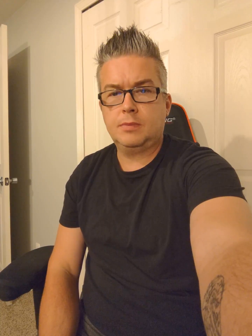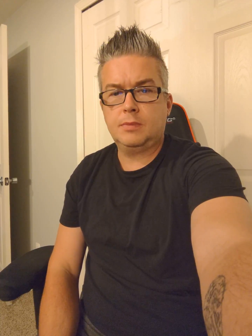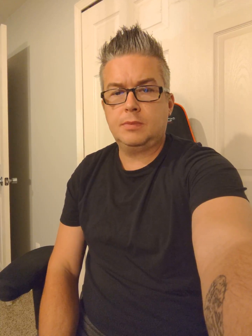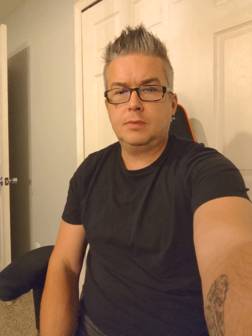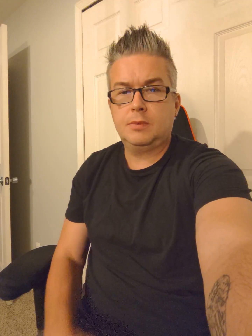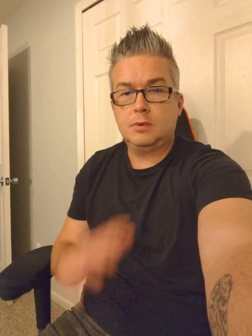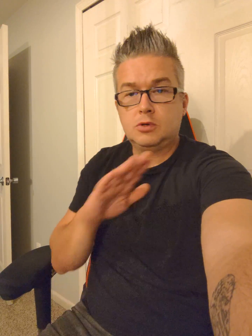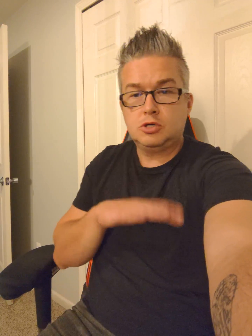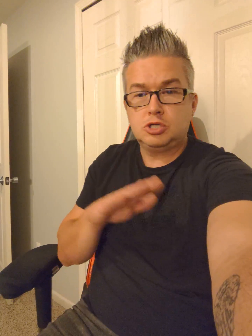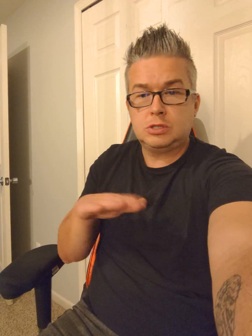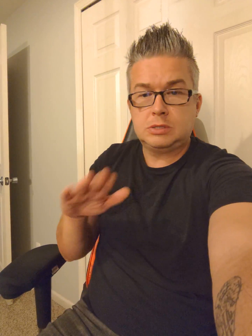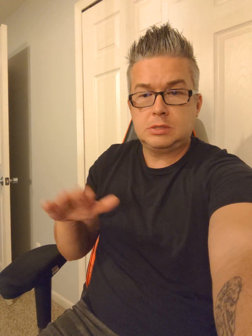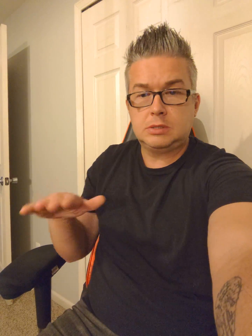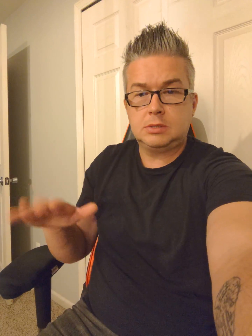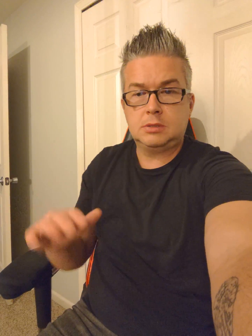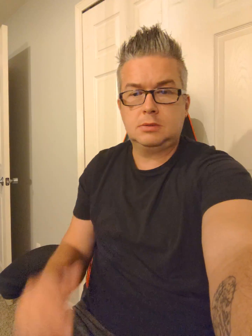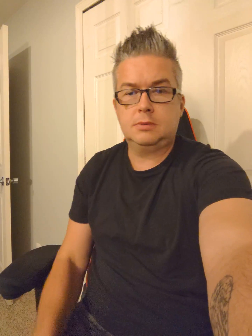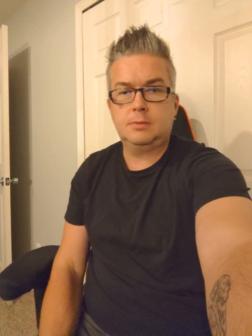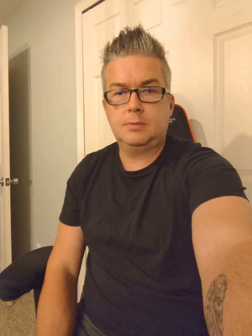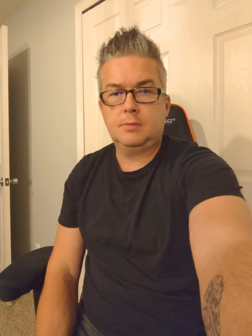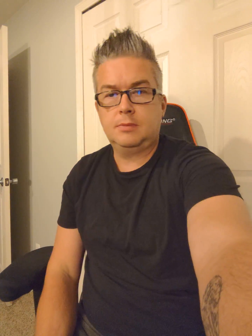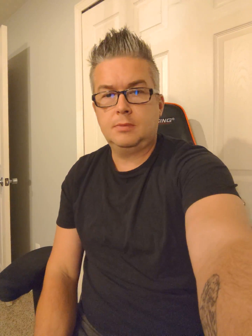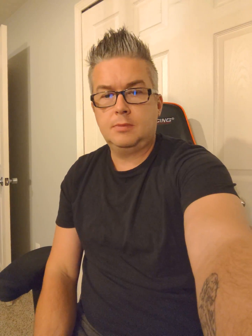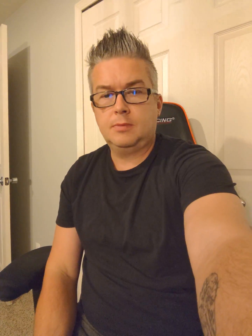children